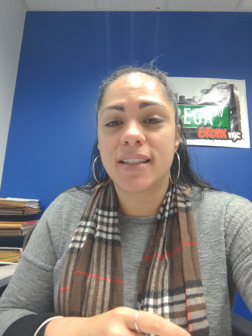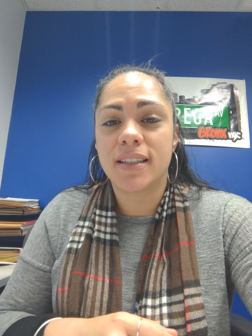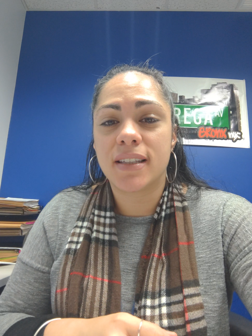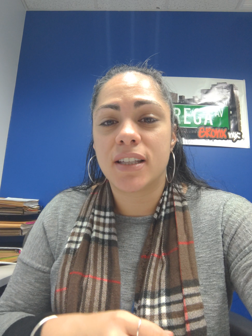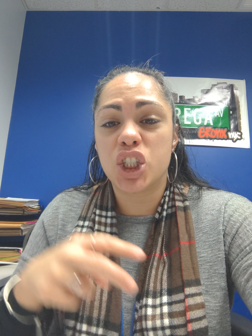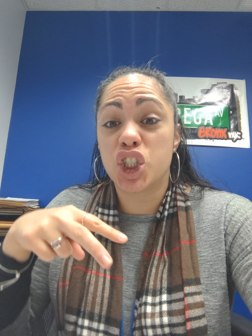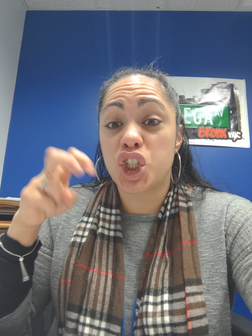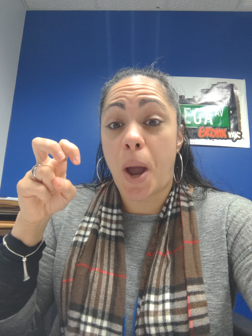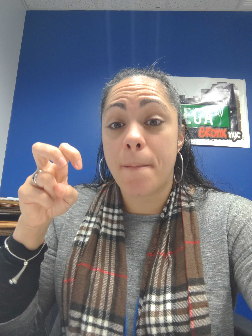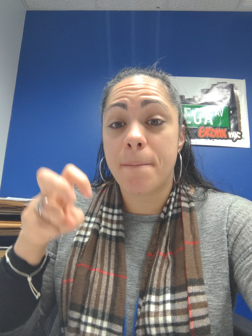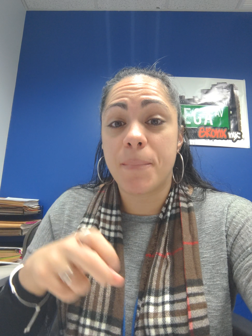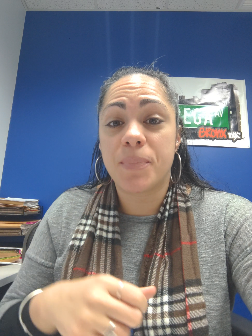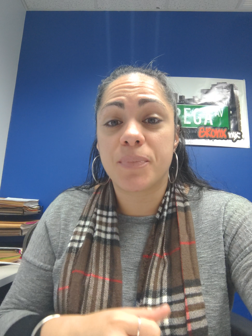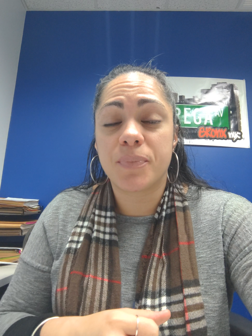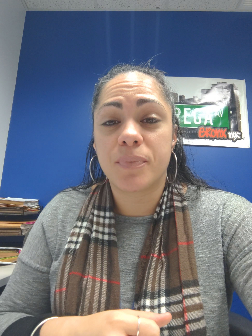jump